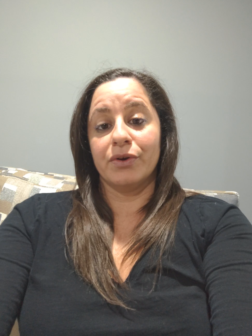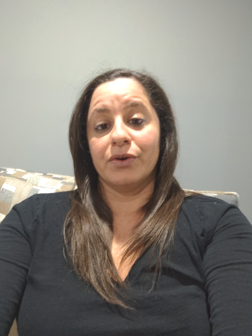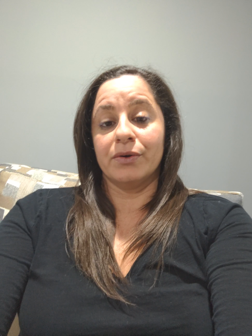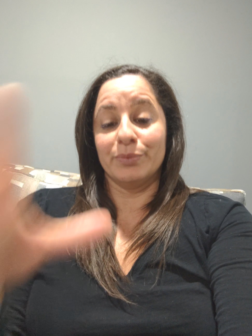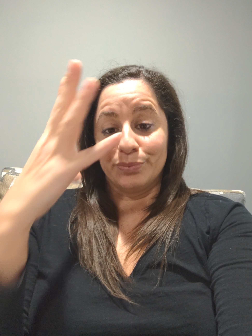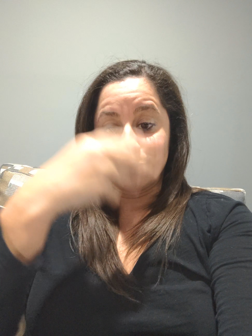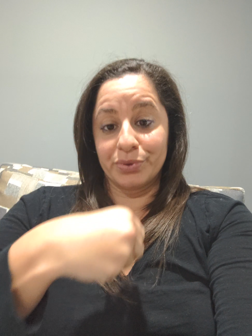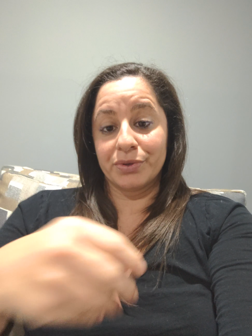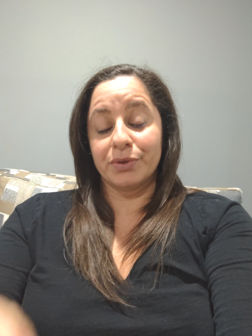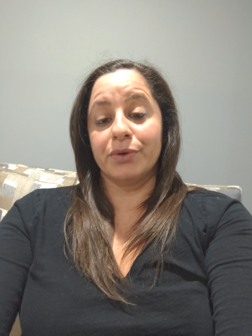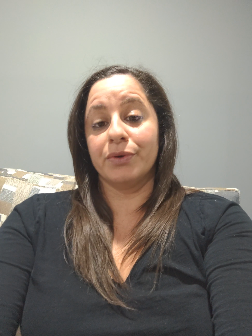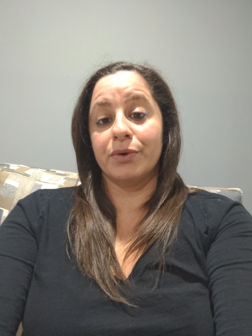pretty